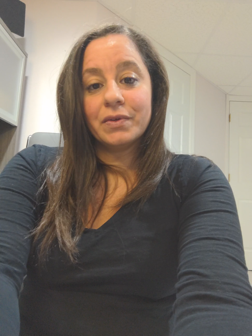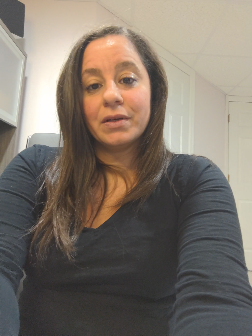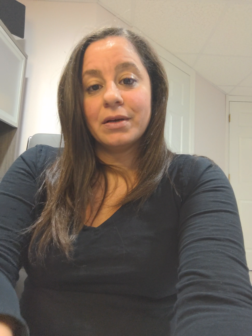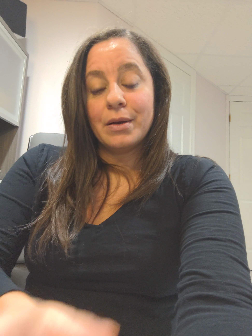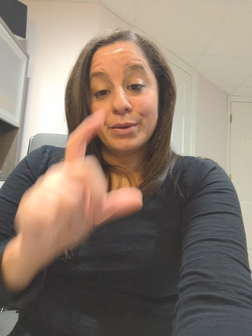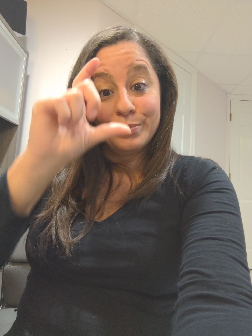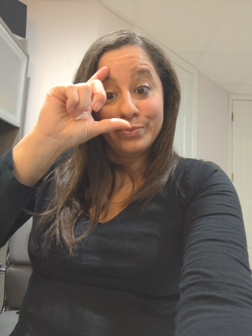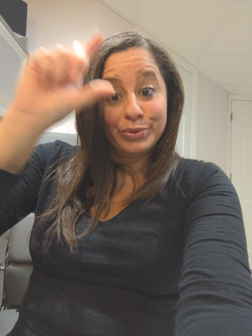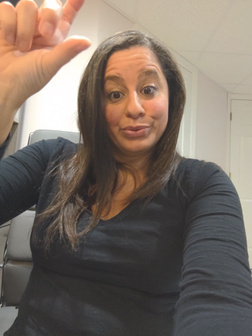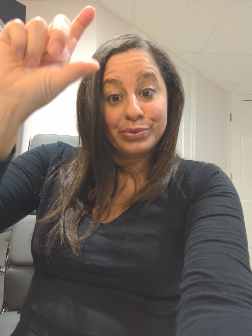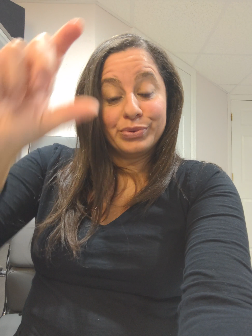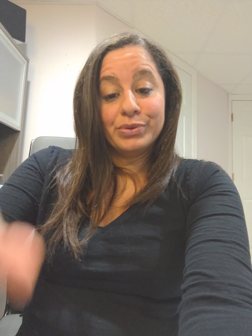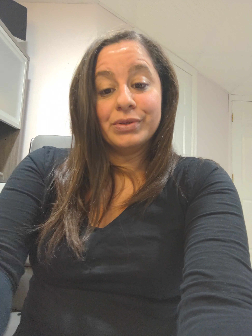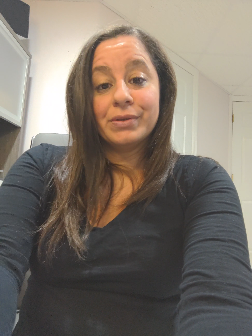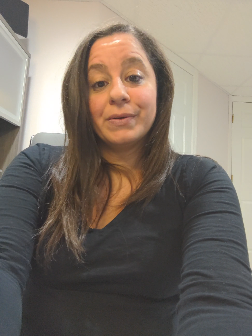moon